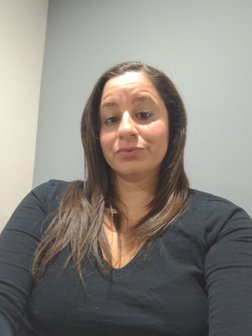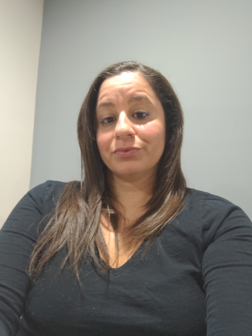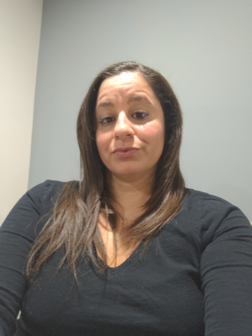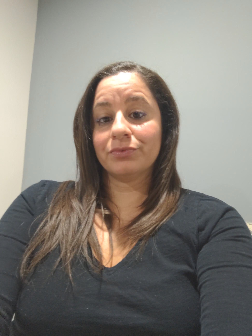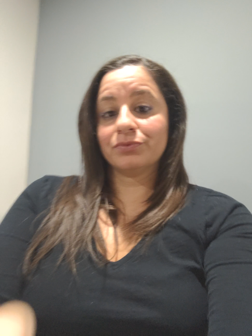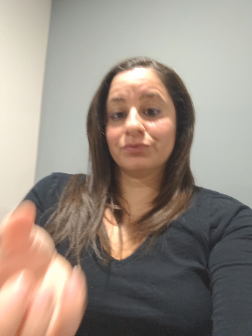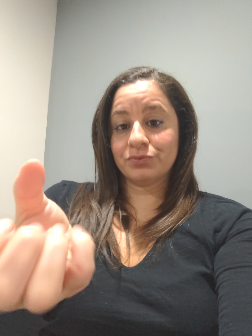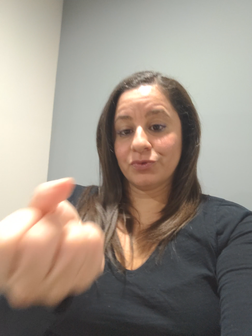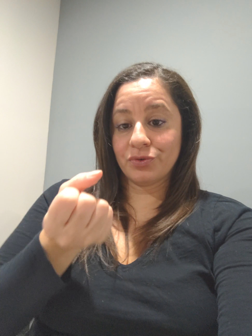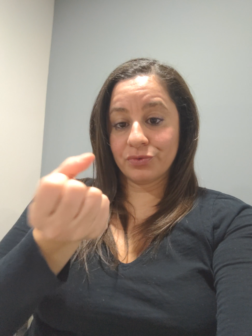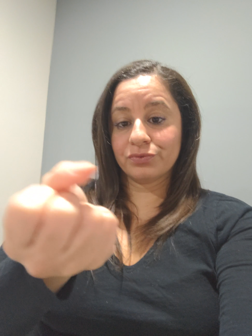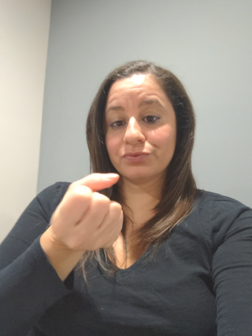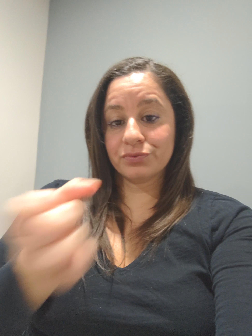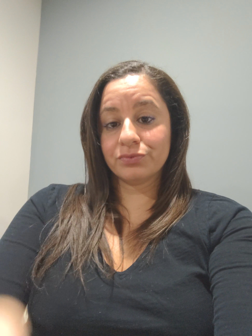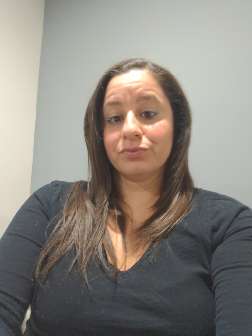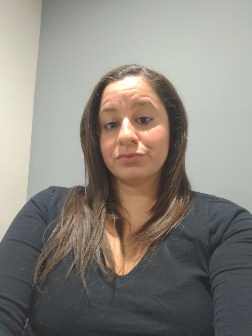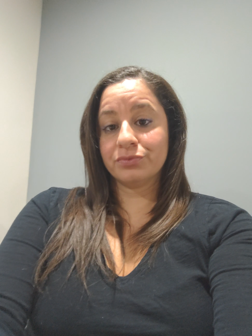drawer